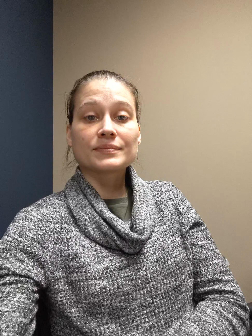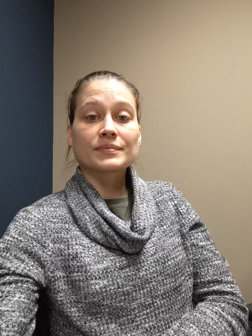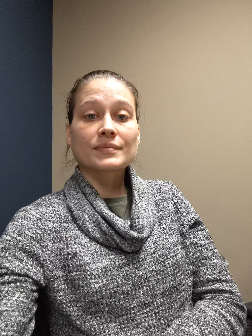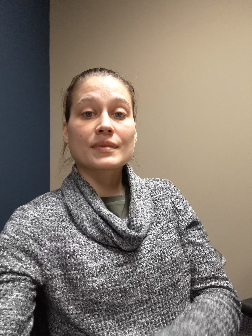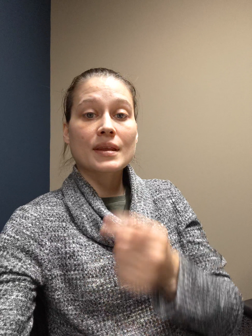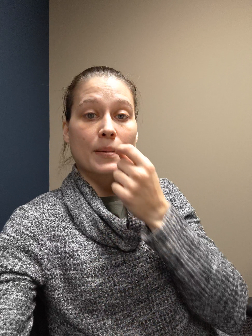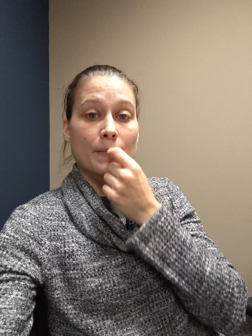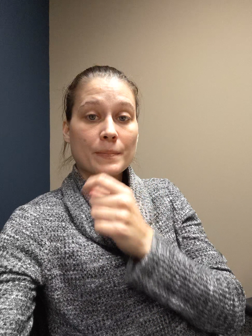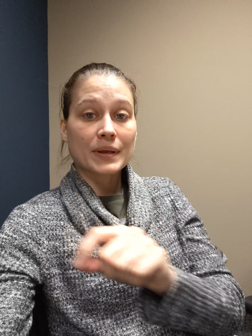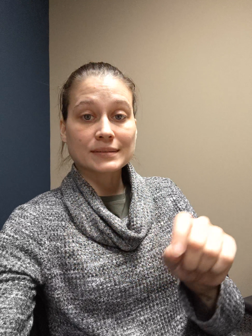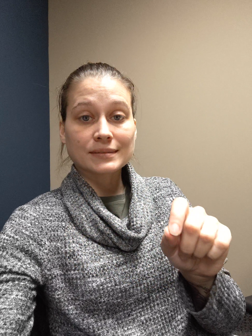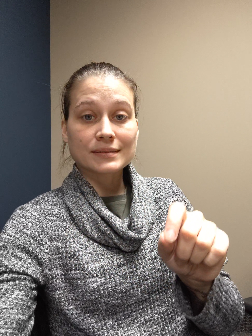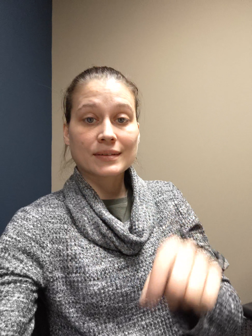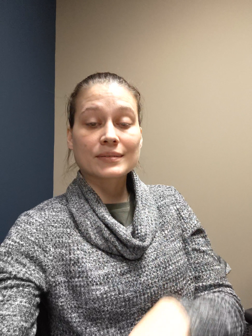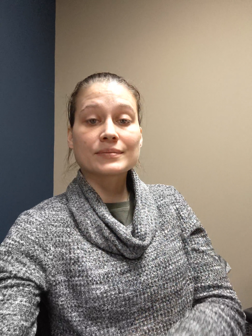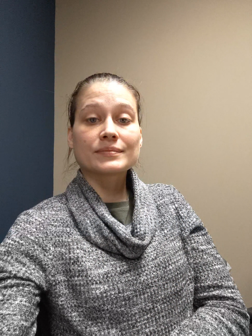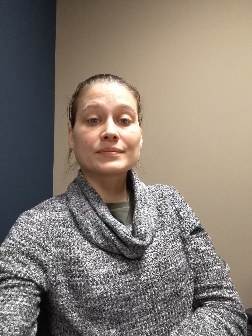pencil